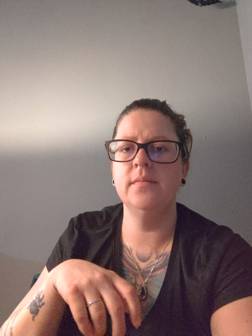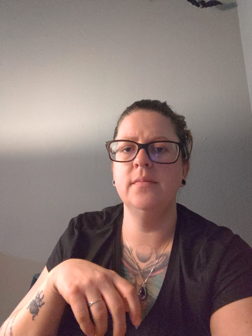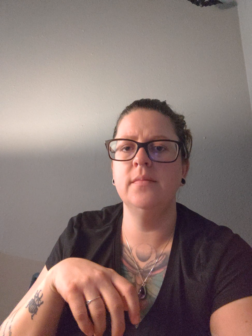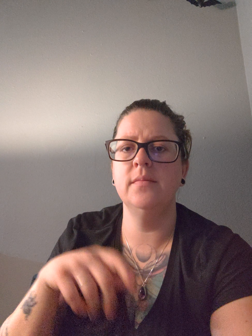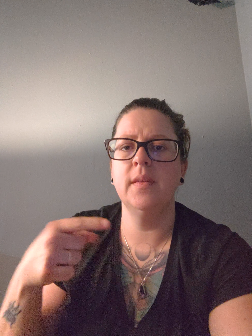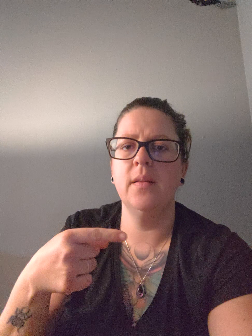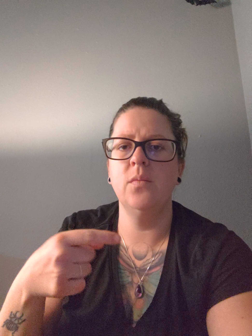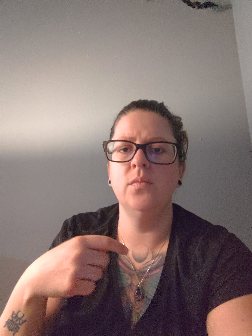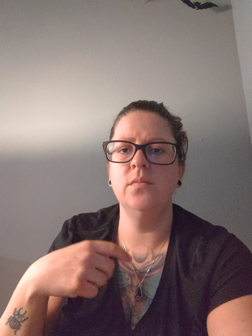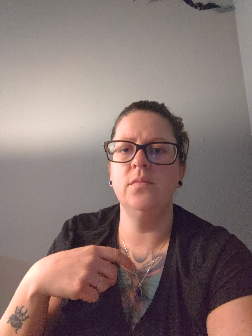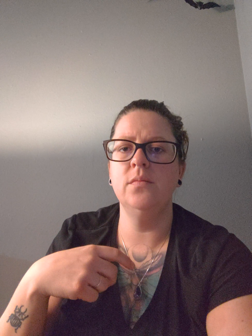owie